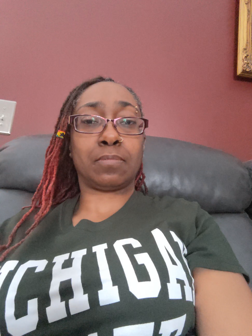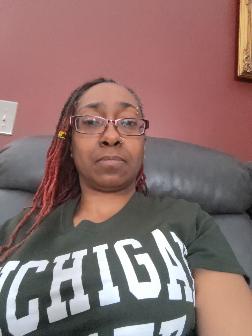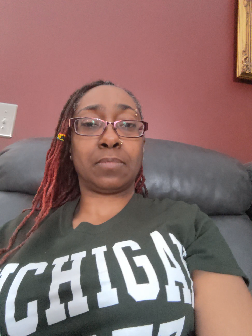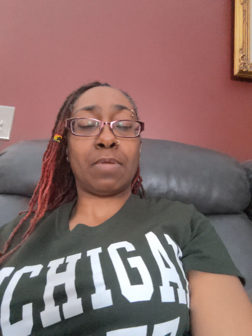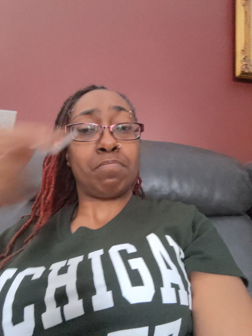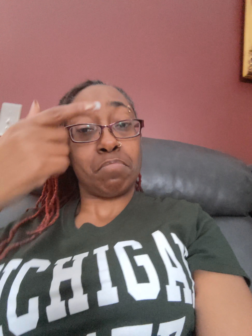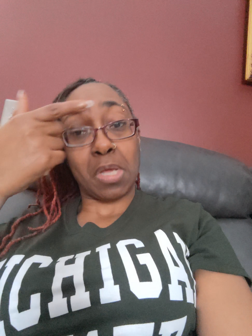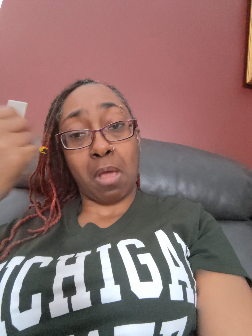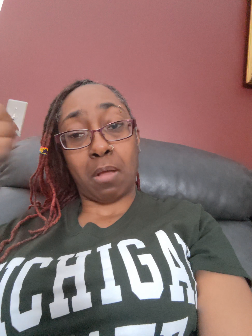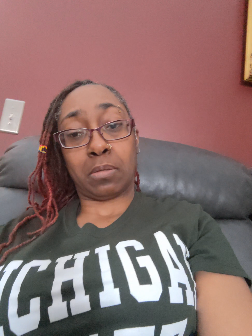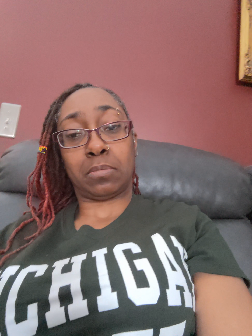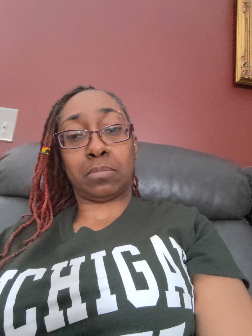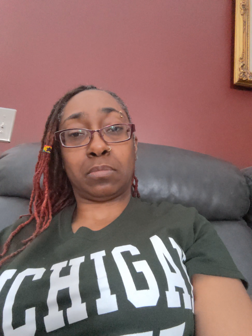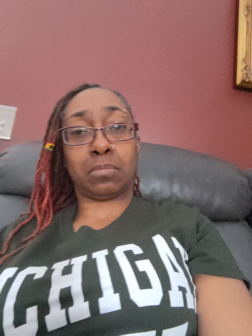because